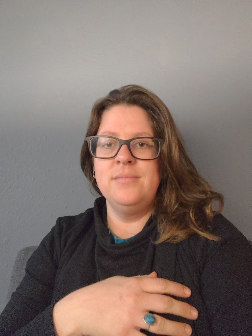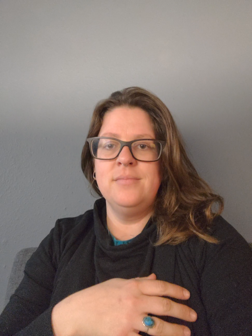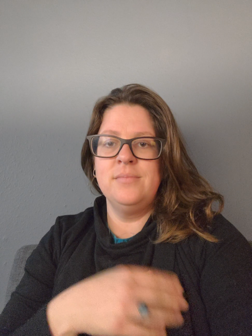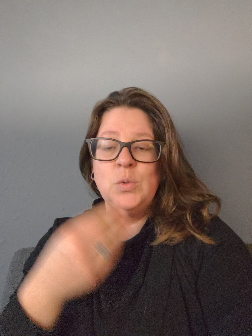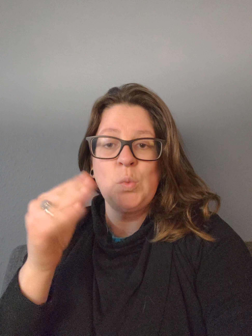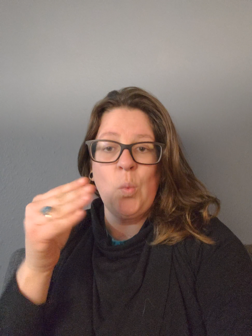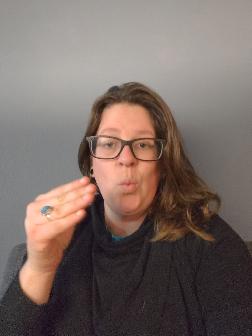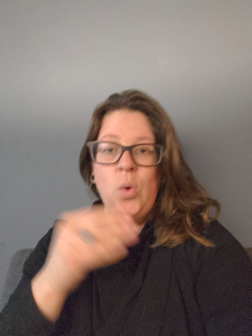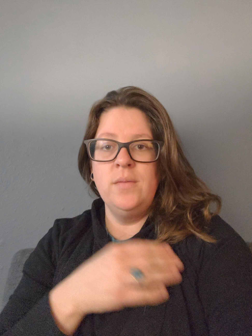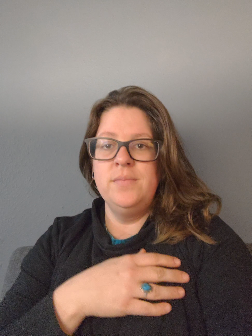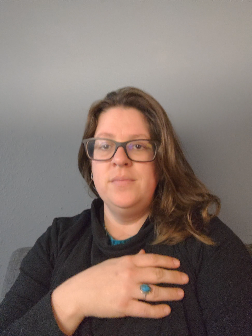store